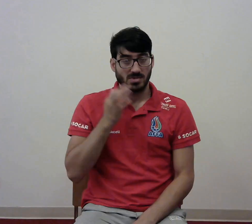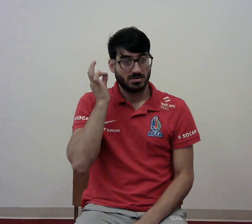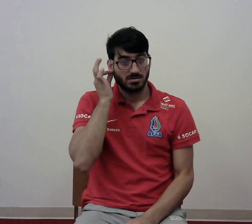həkim